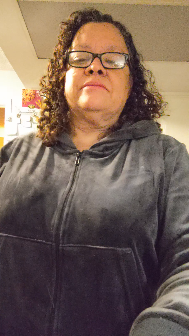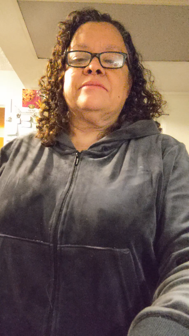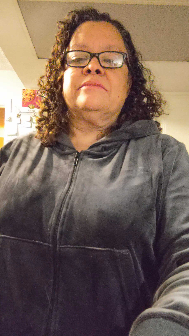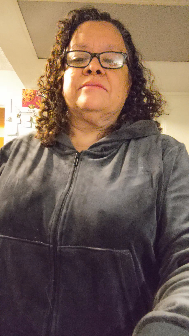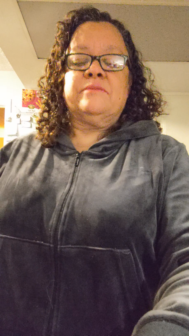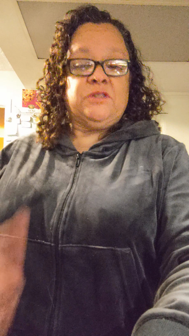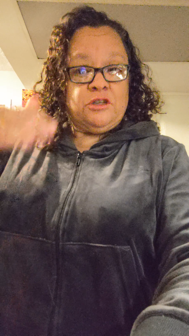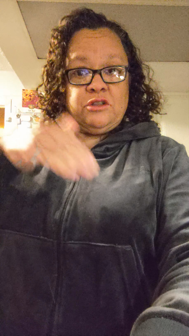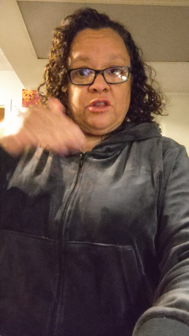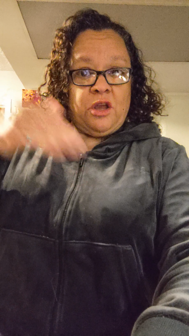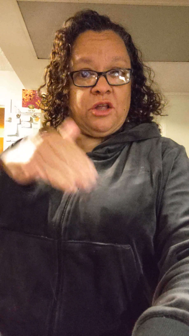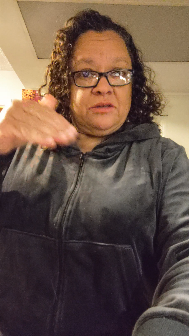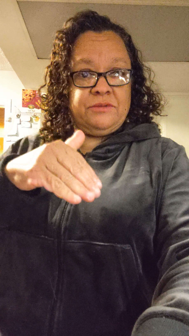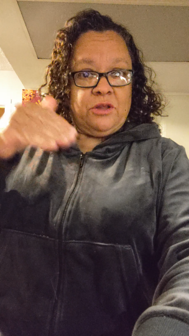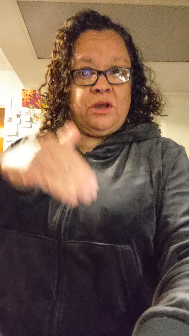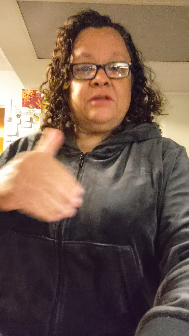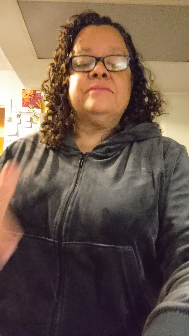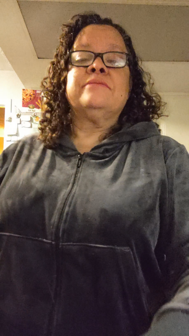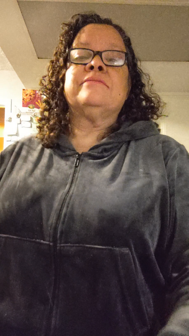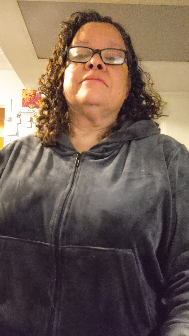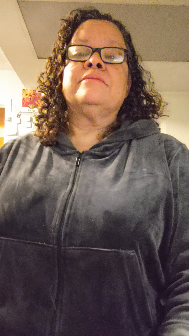doctor